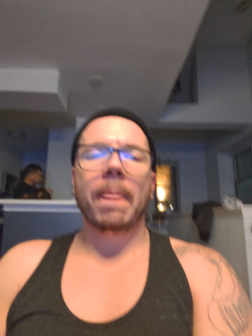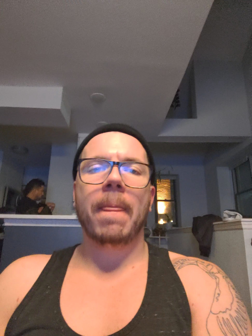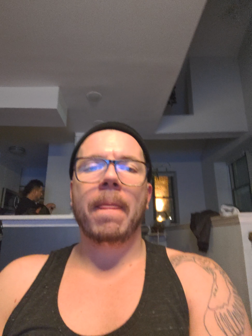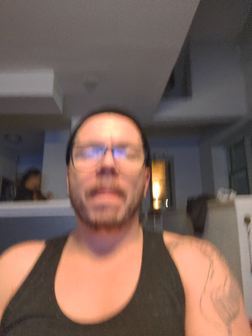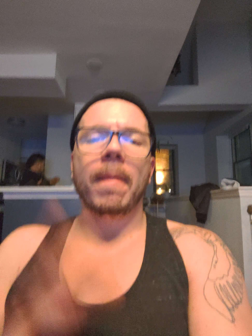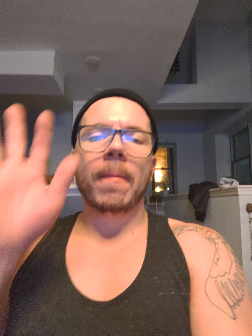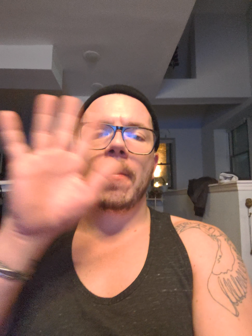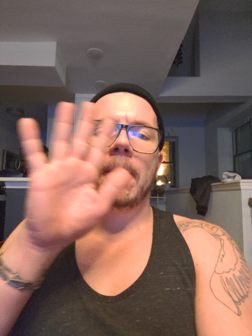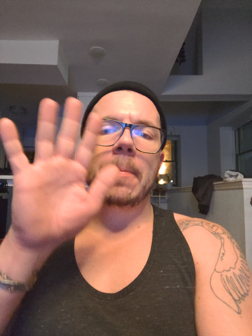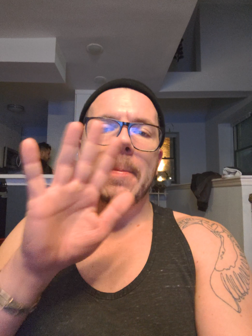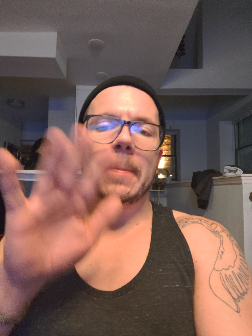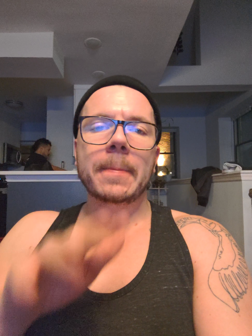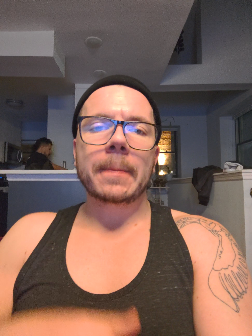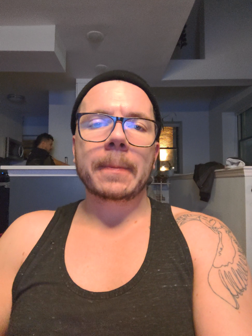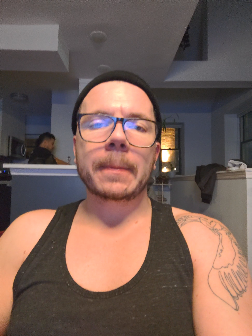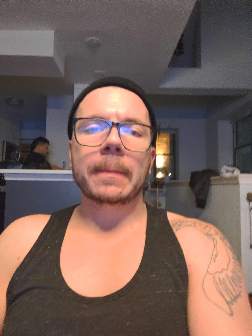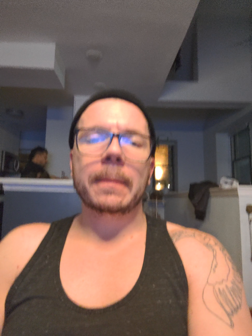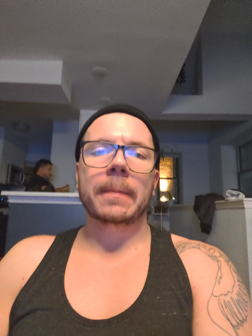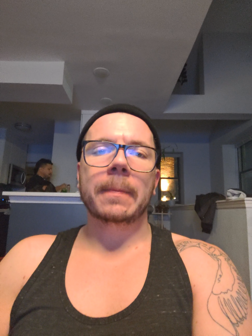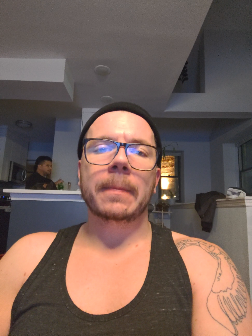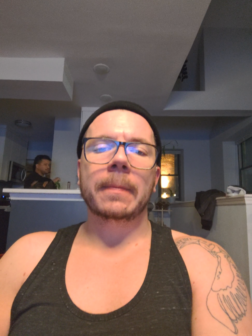snow